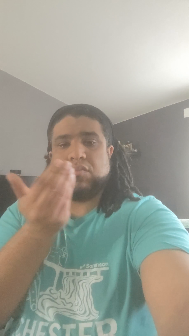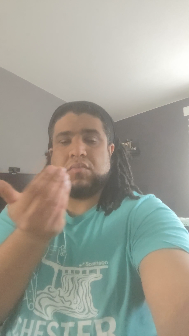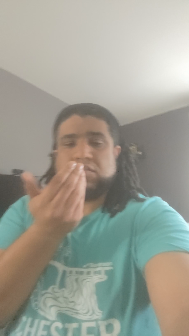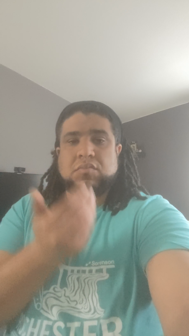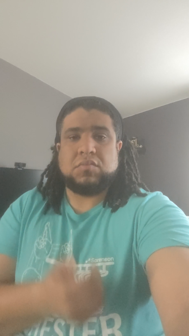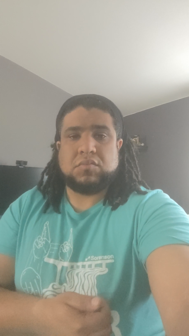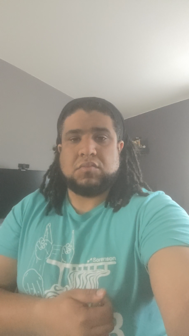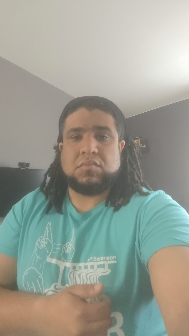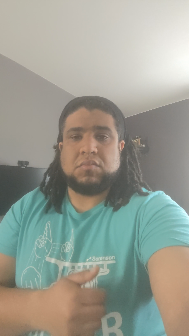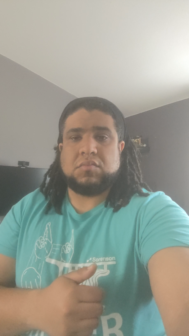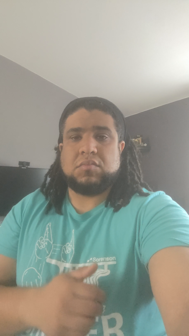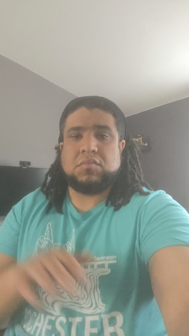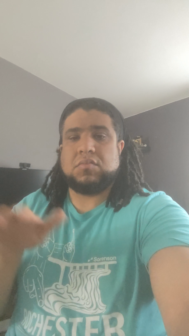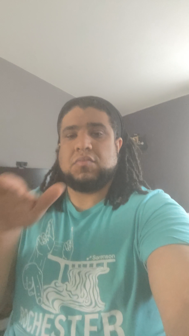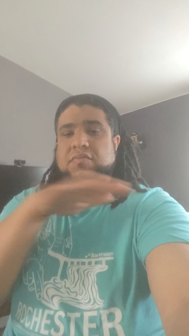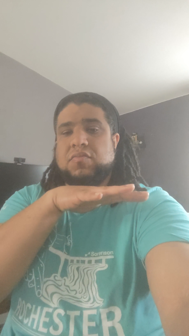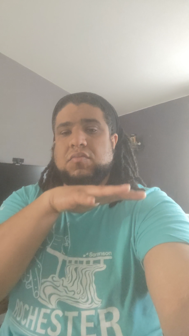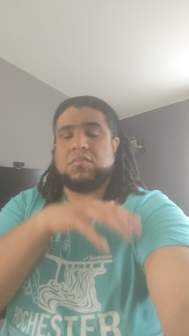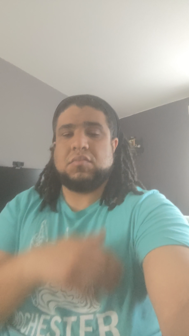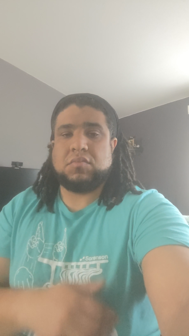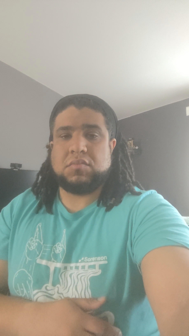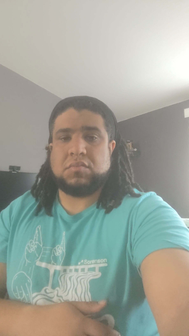full